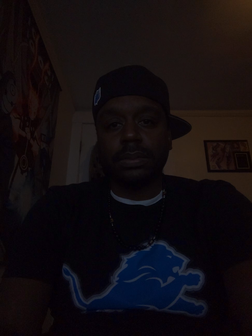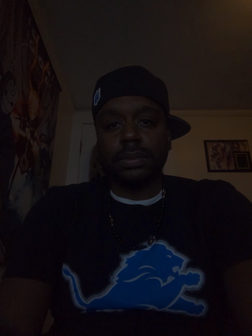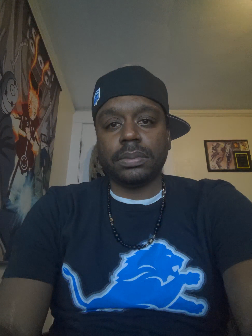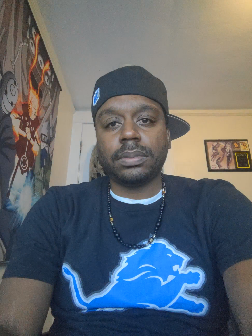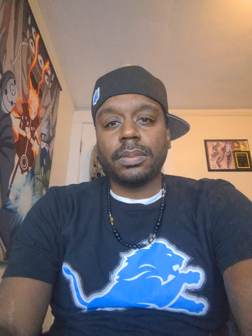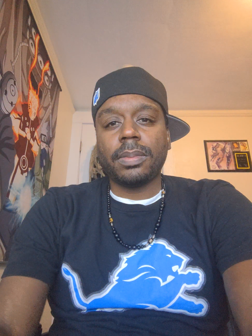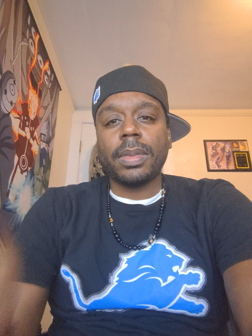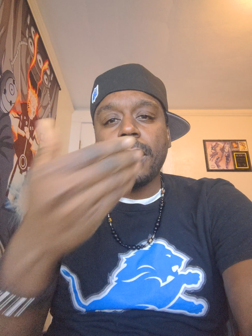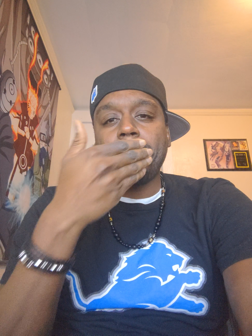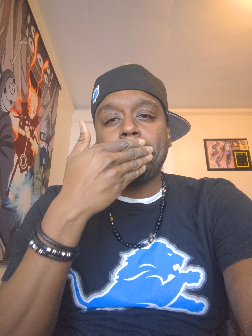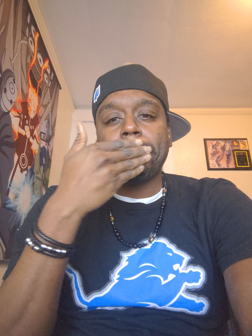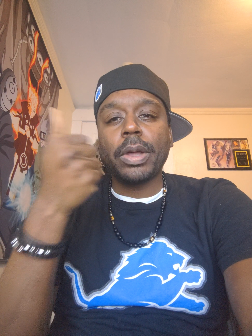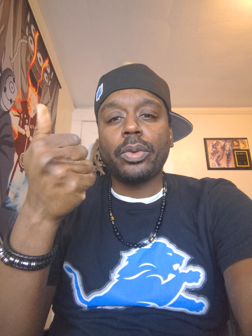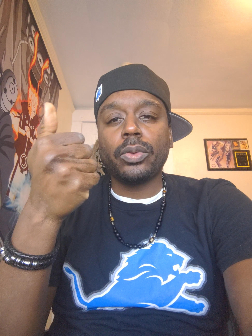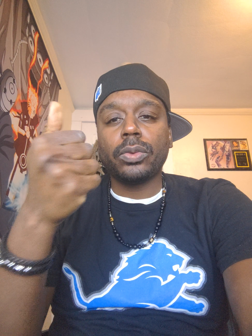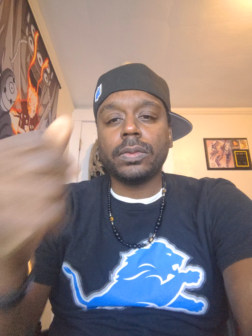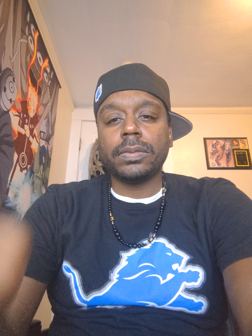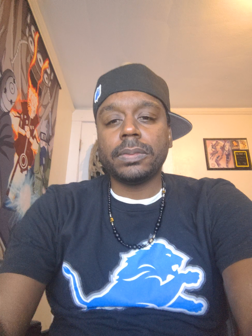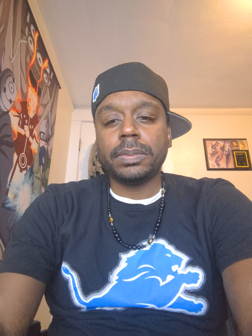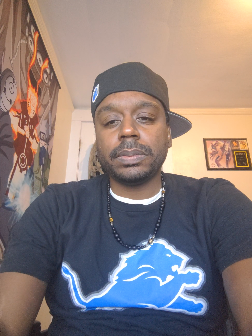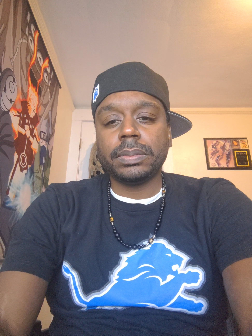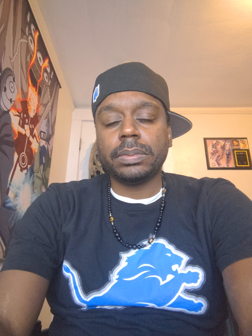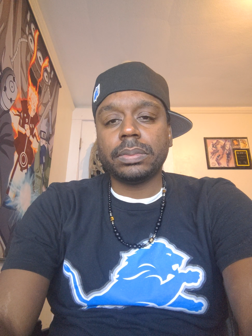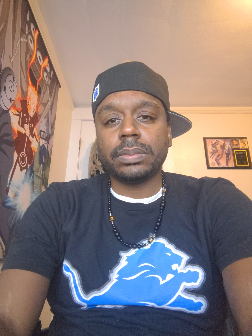better